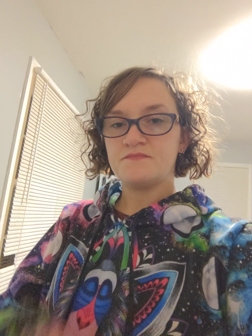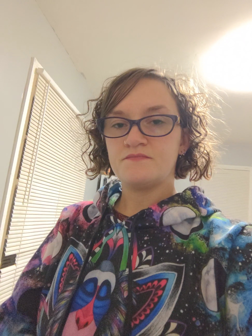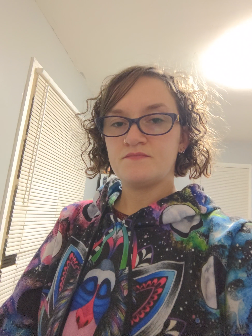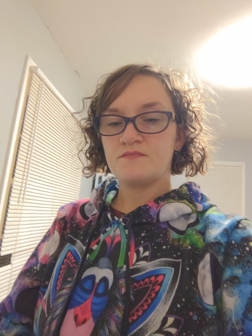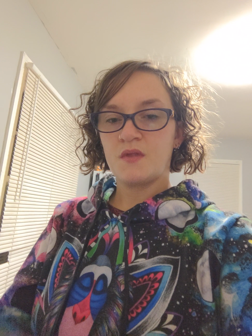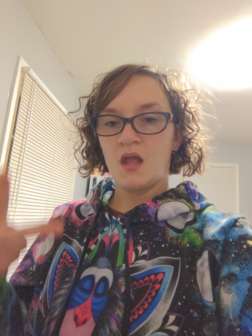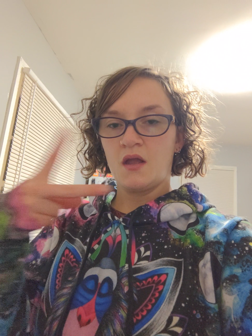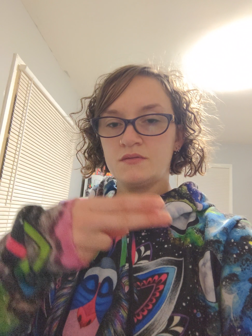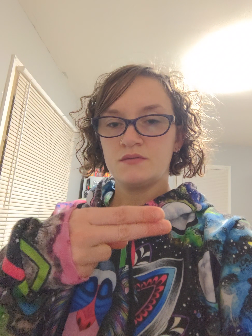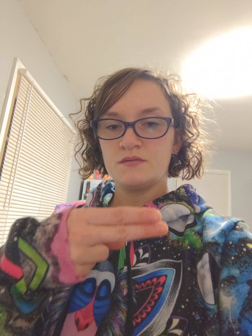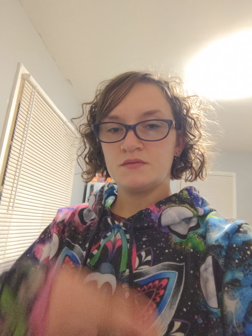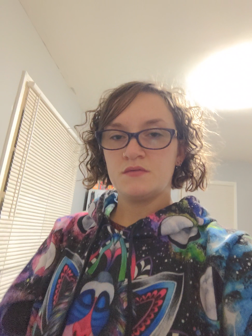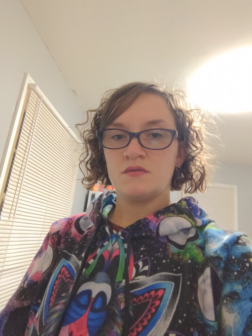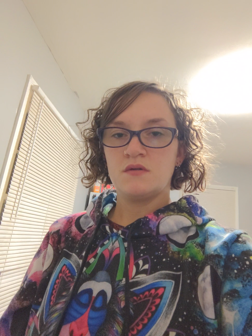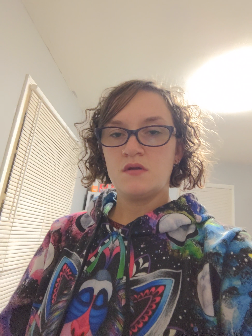cut